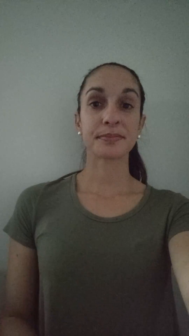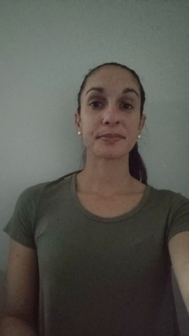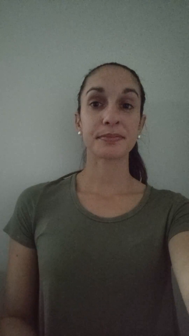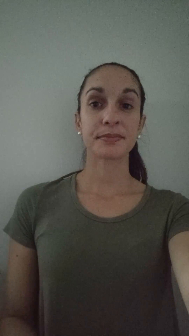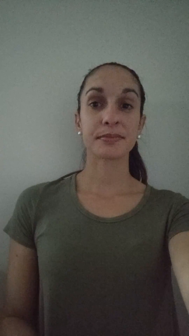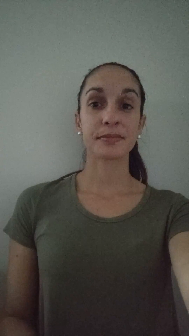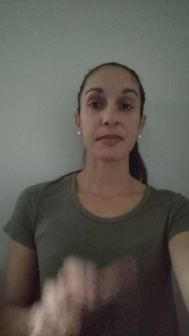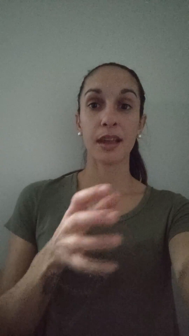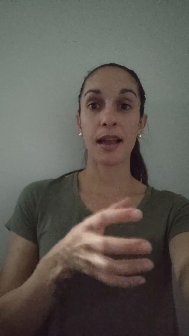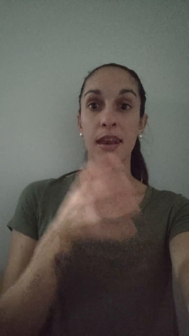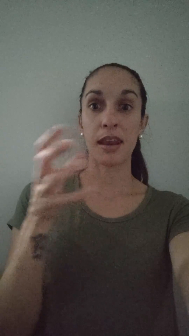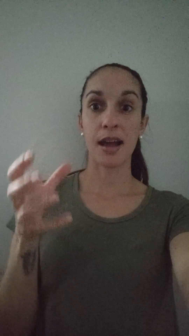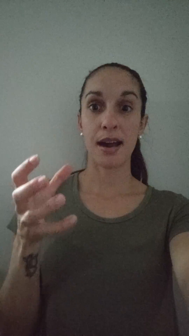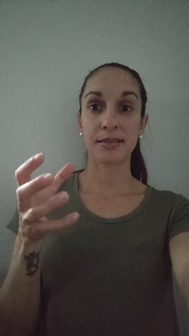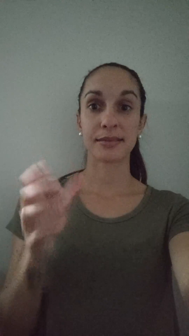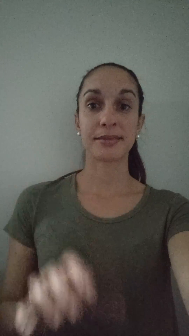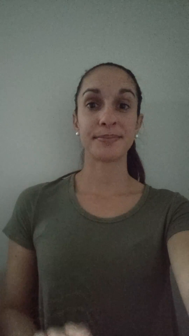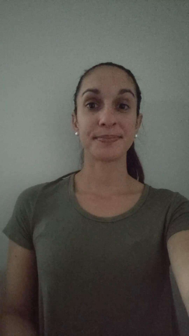a lot